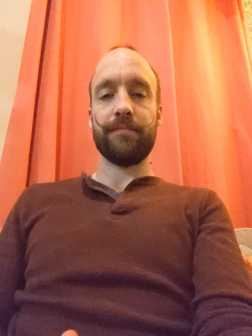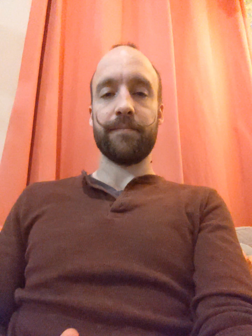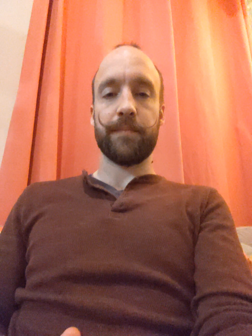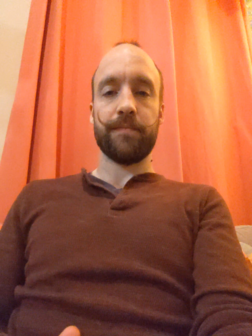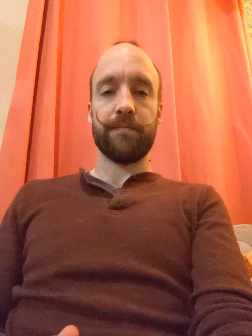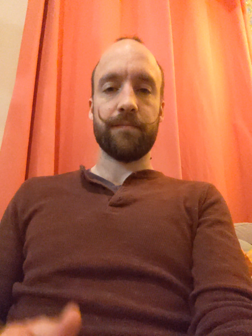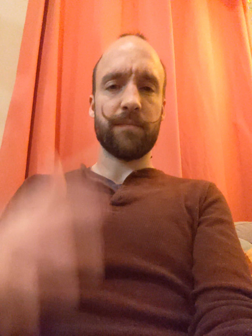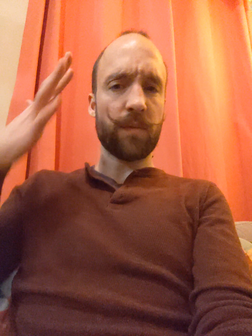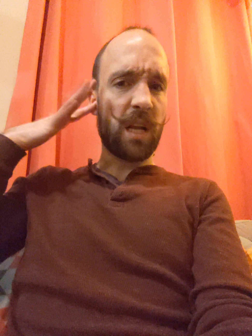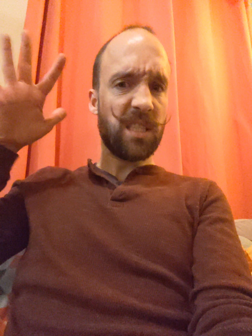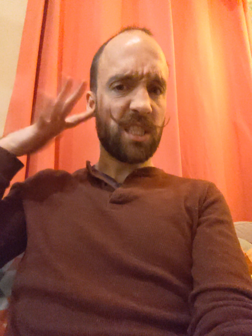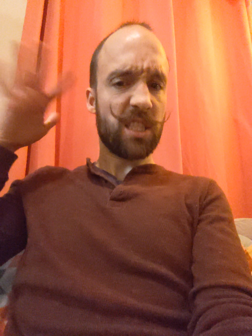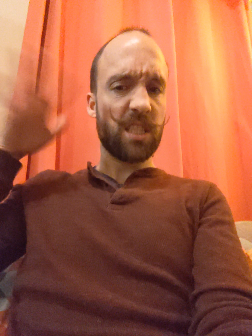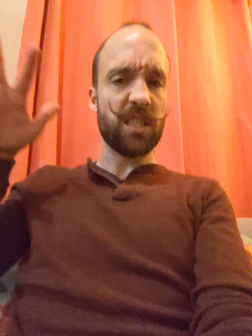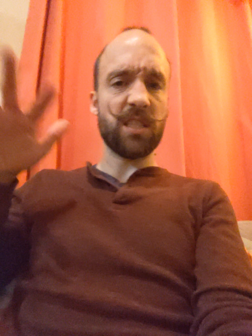noisy